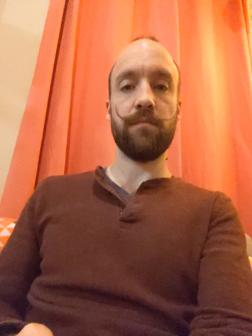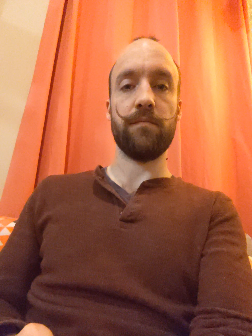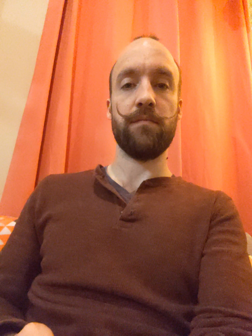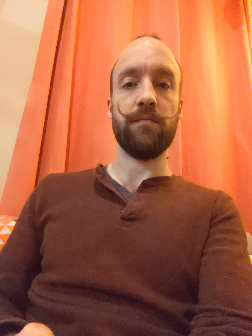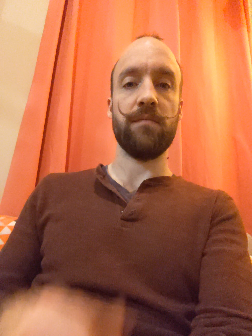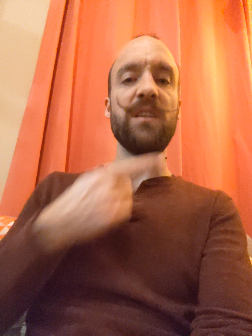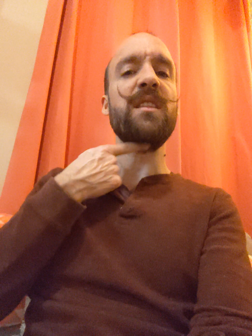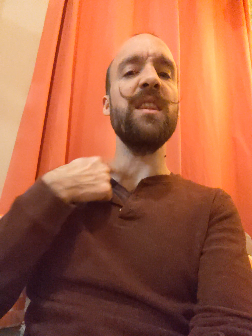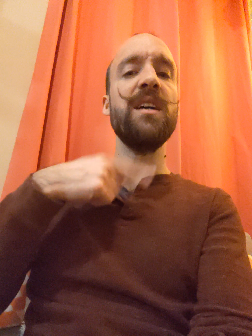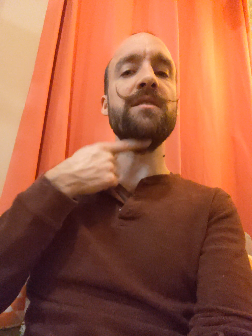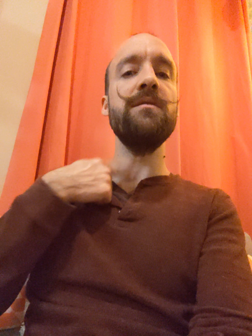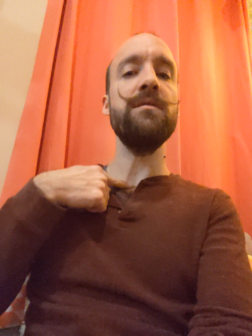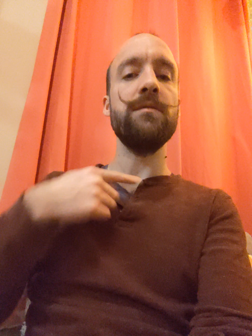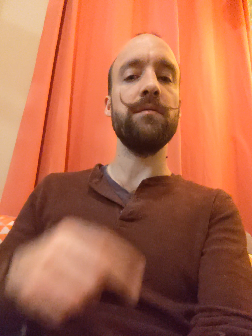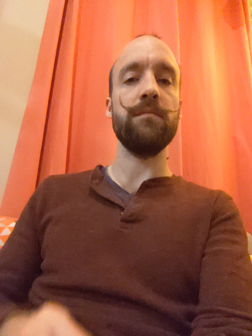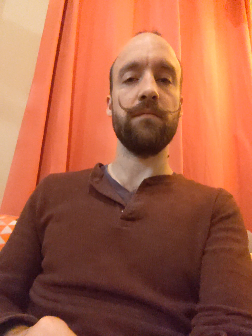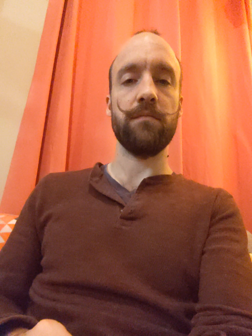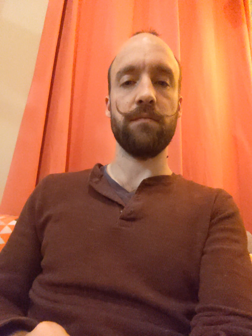thirsty